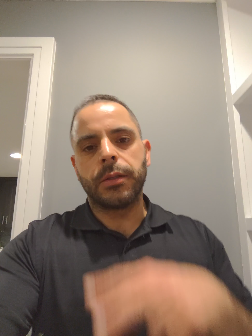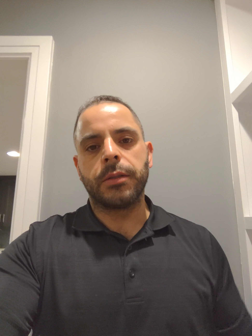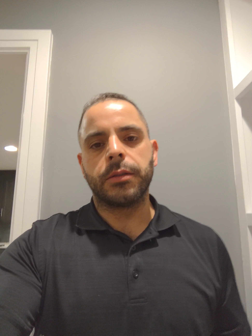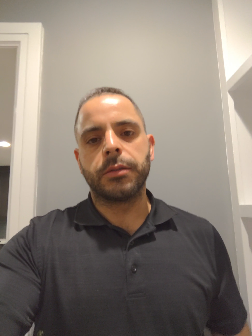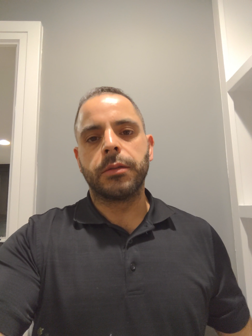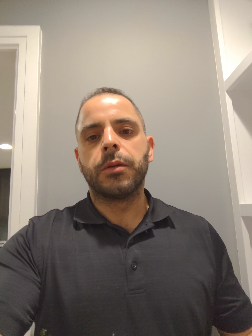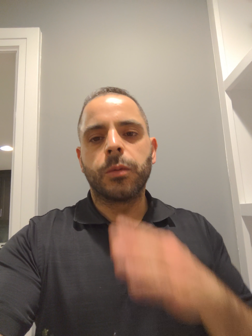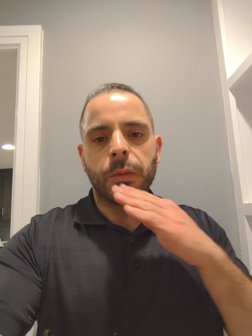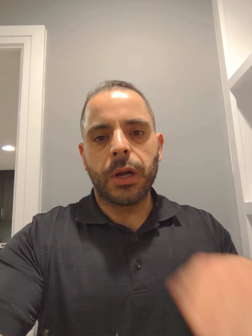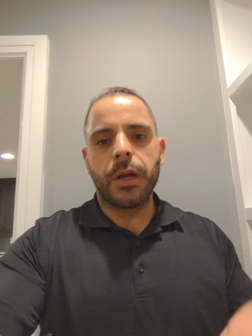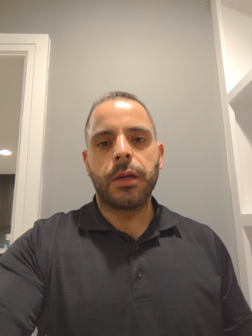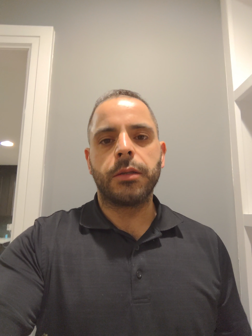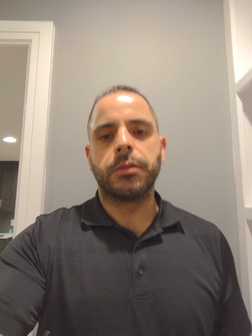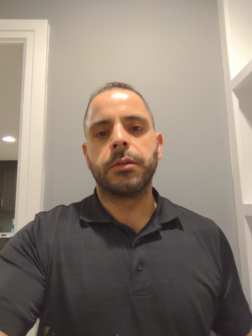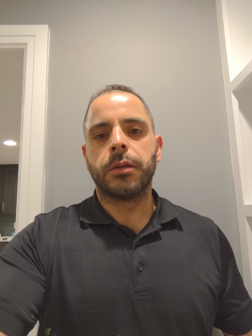quiet